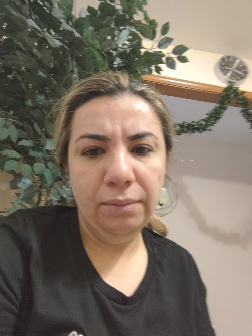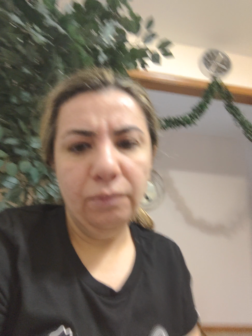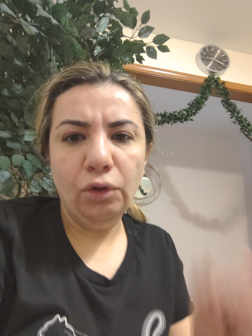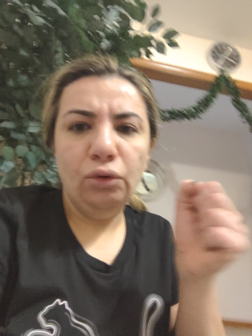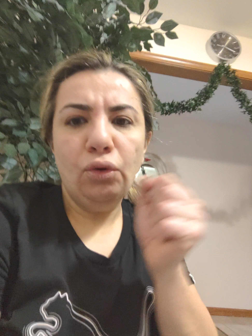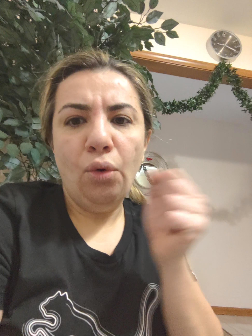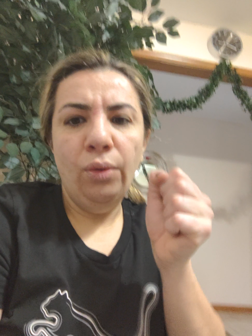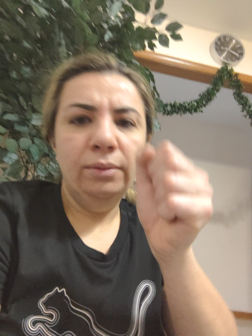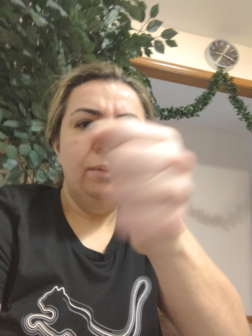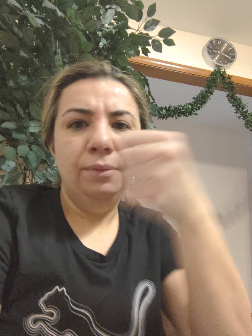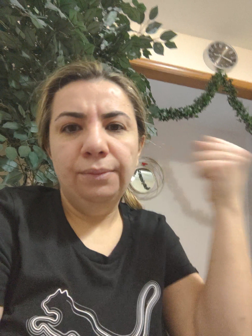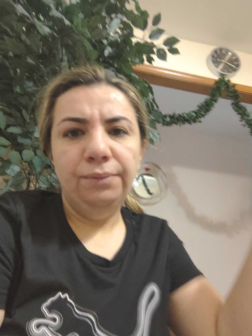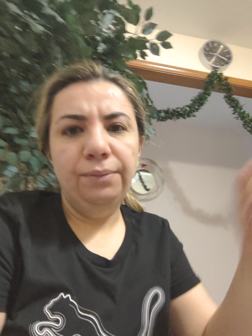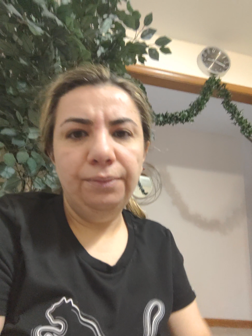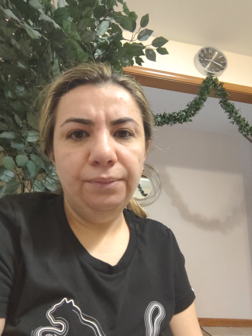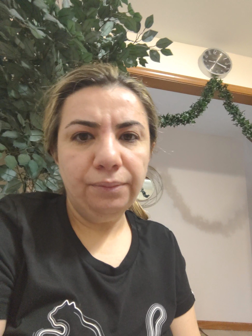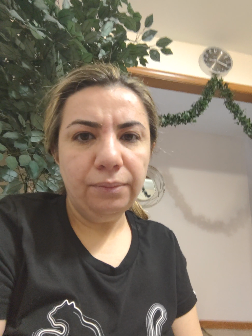refrigerator